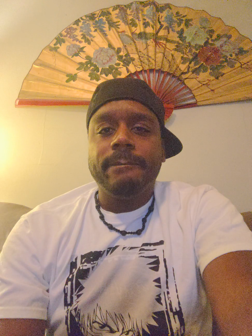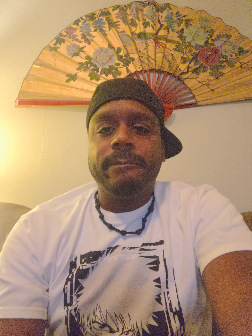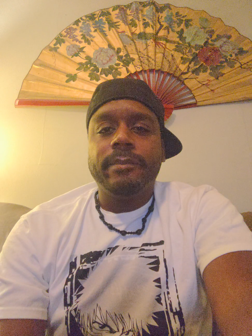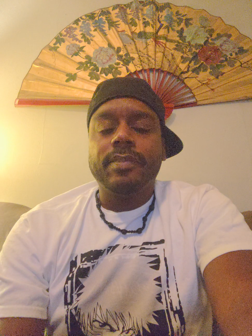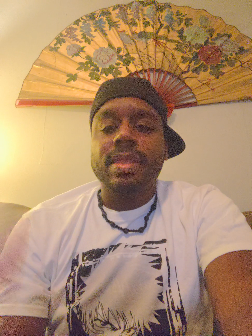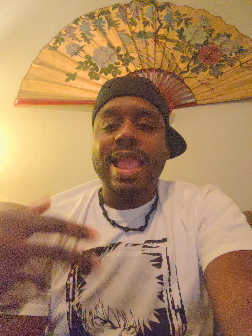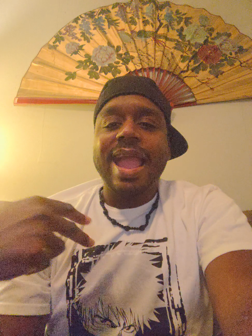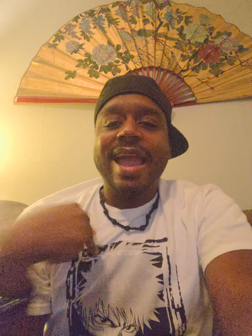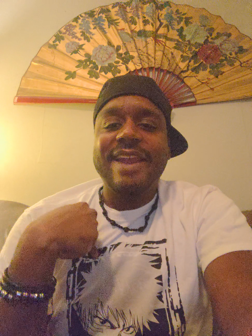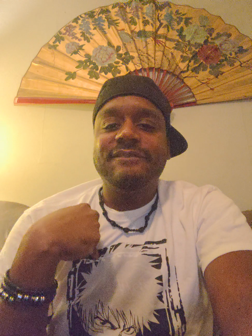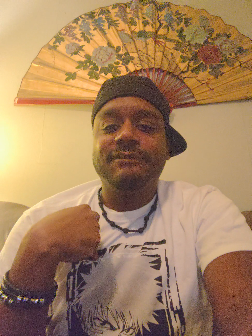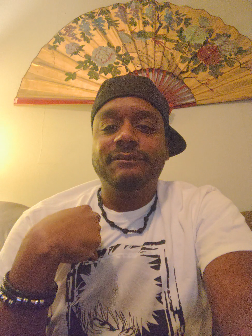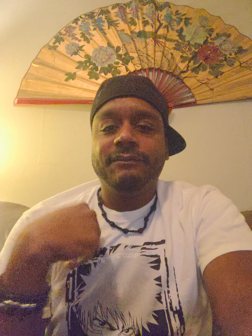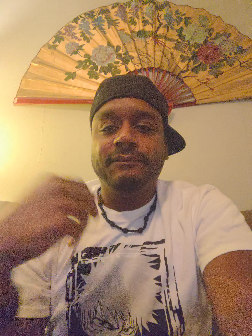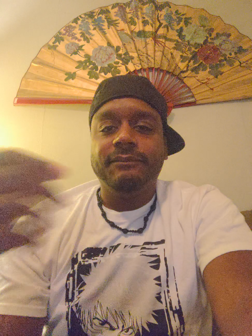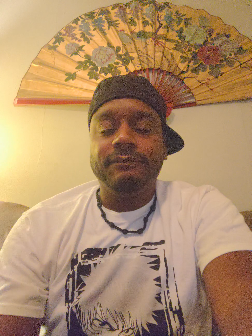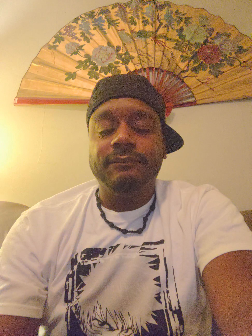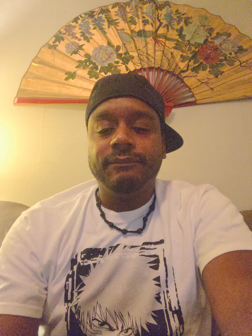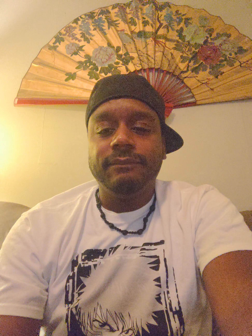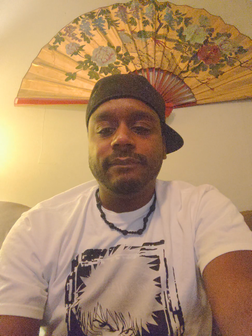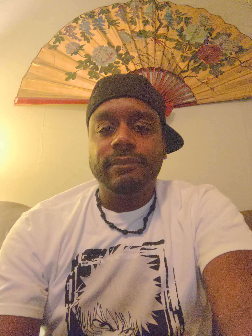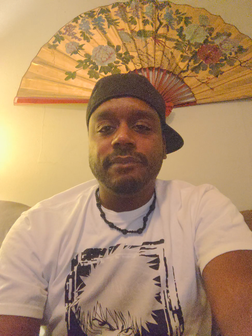have